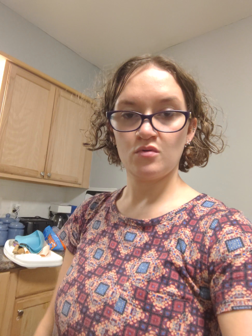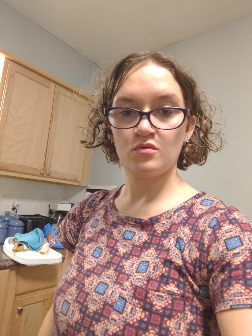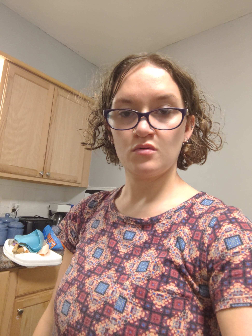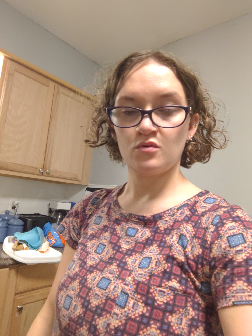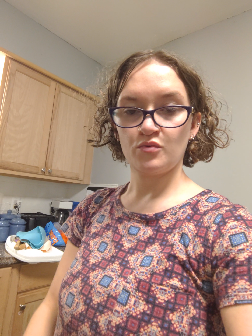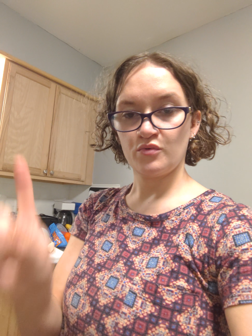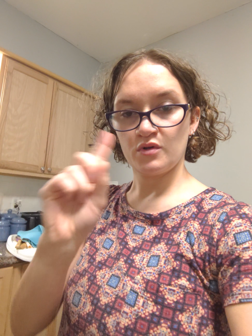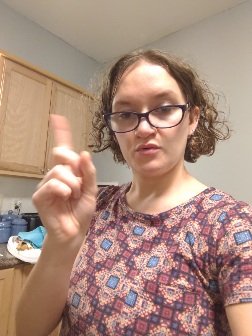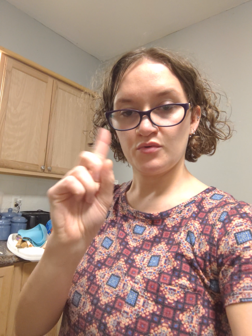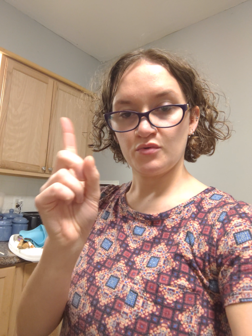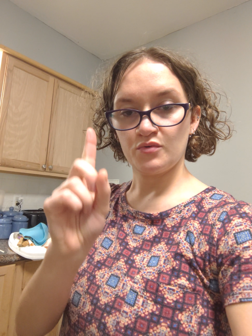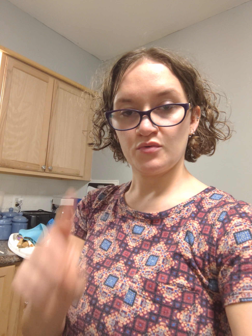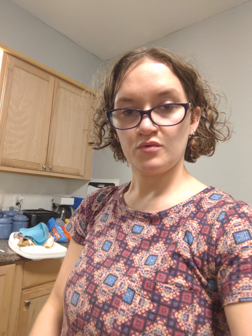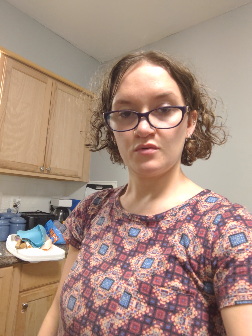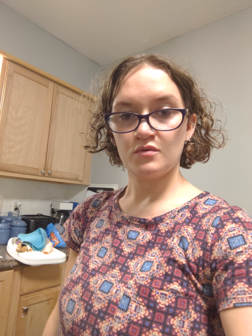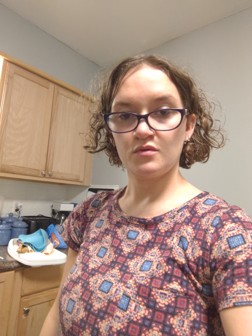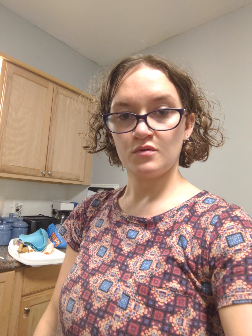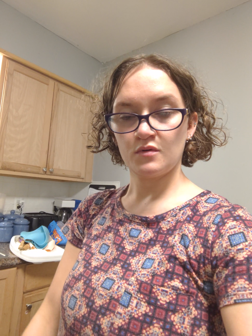where